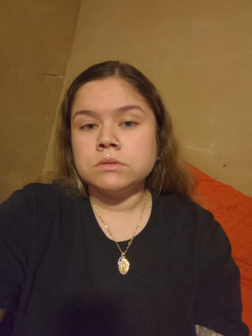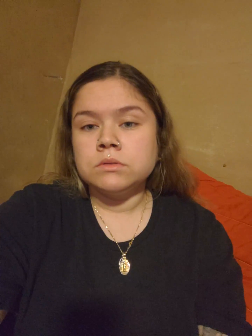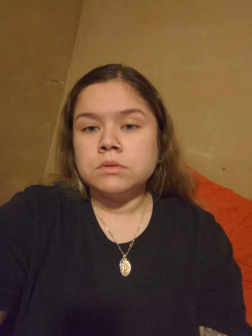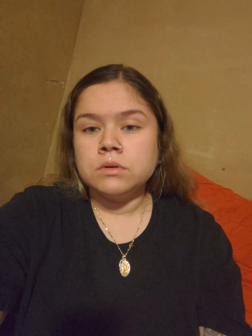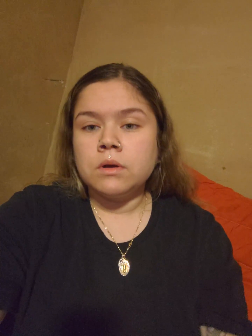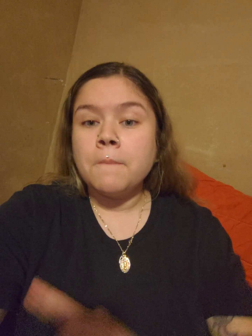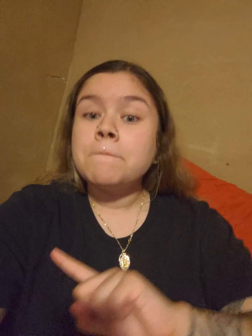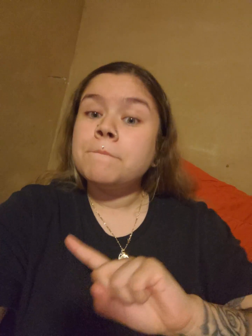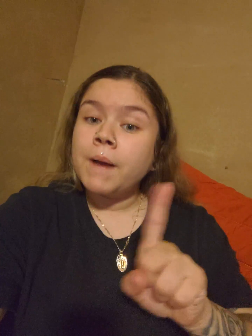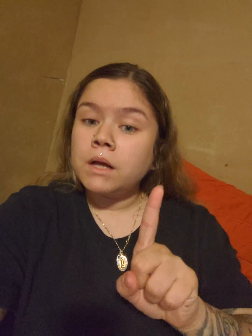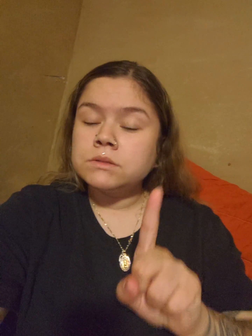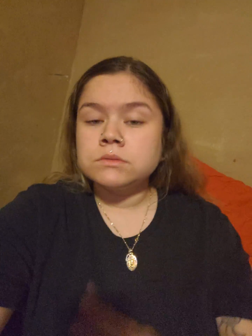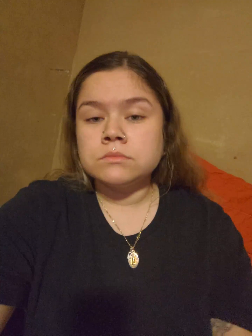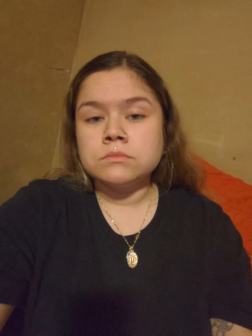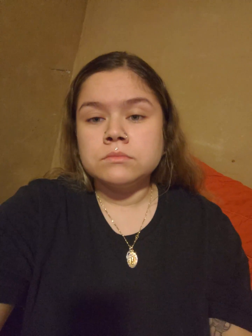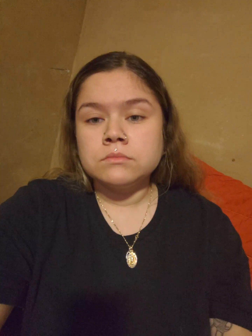but